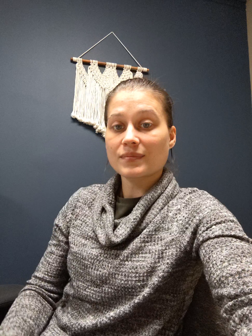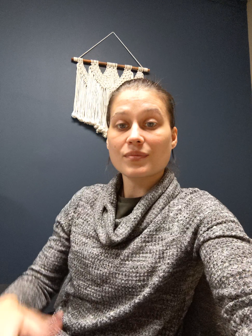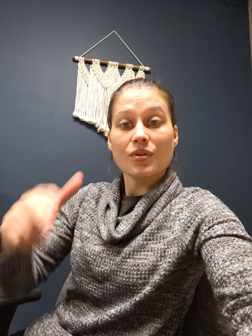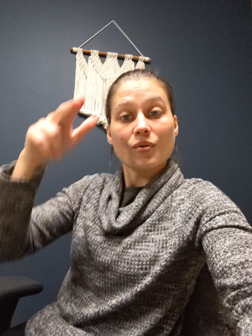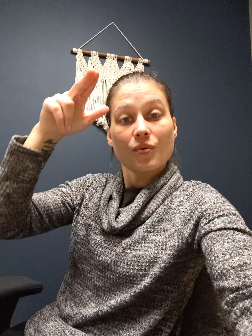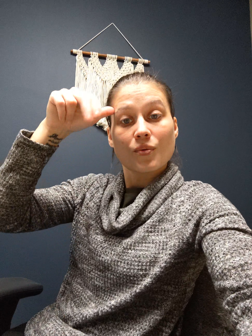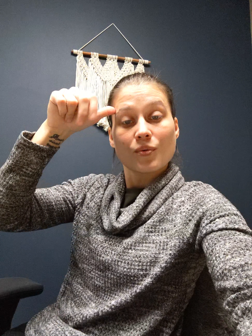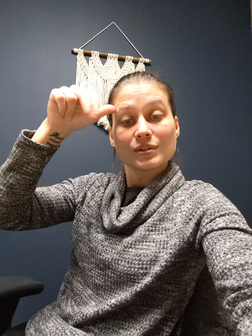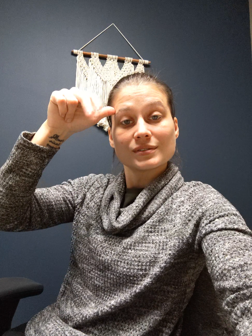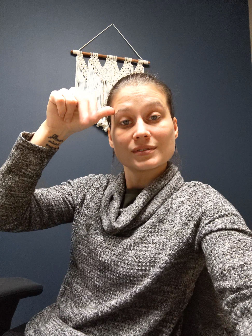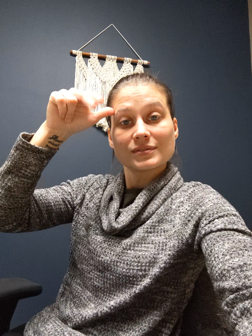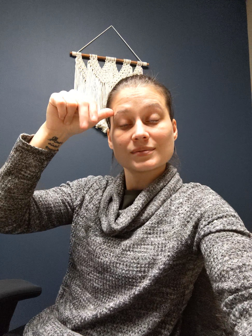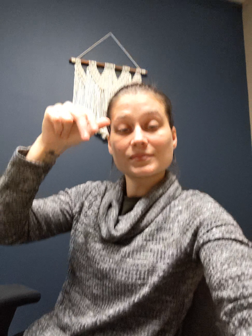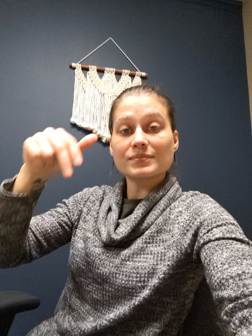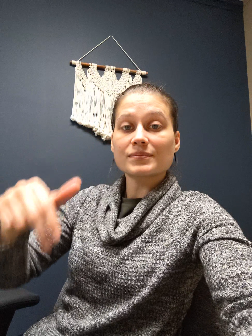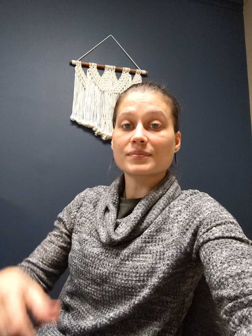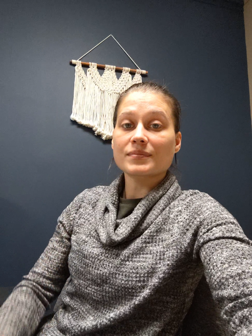horse